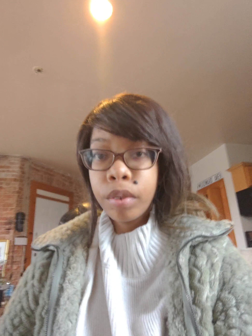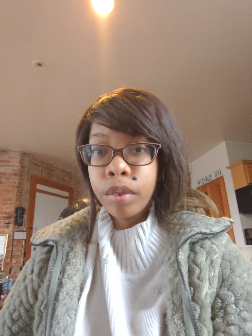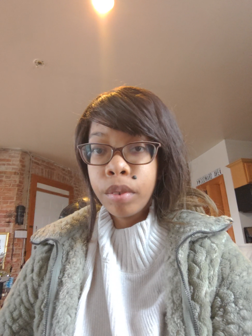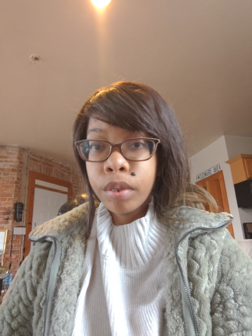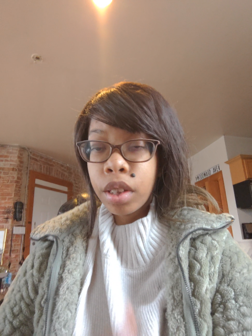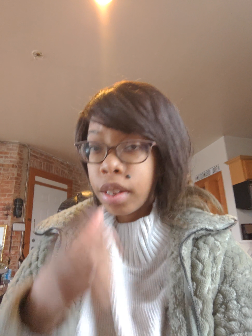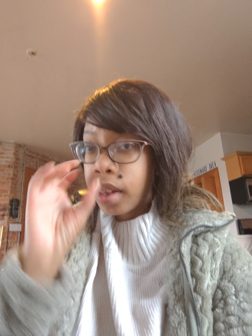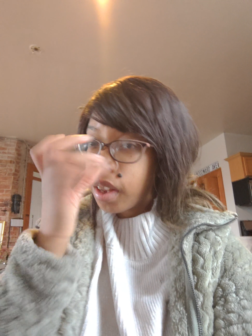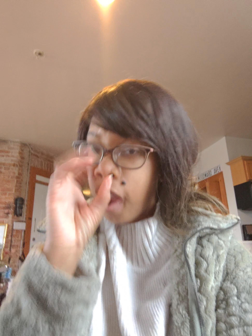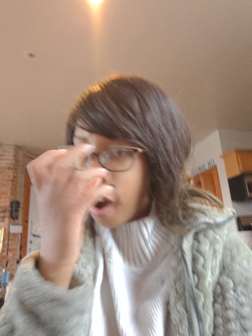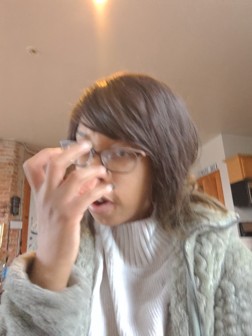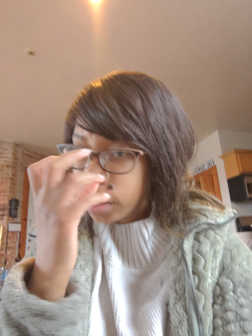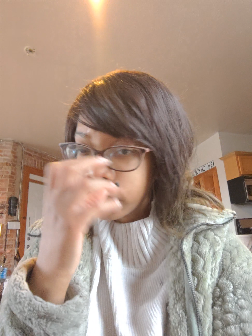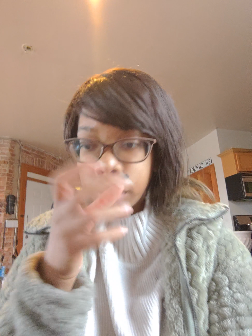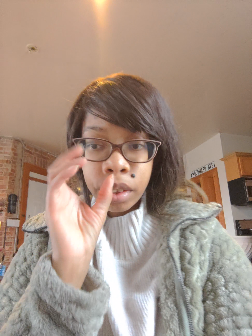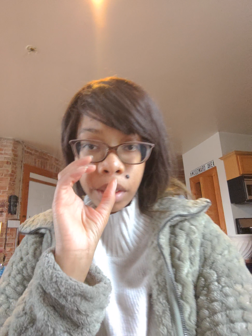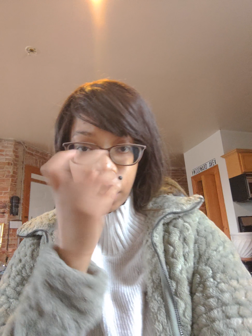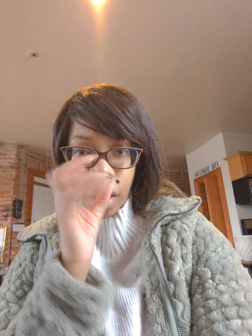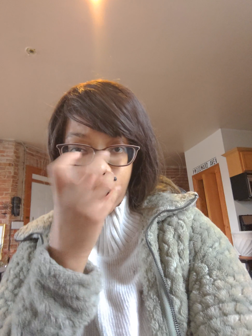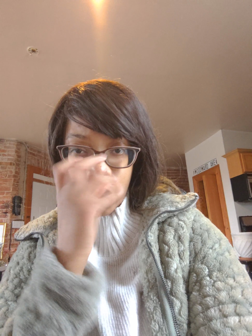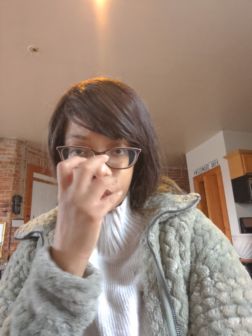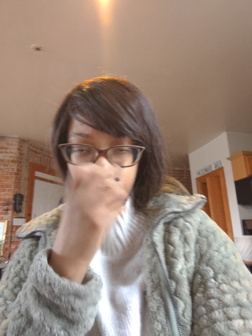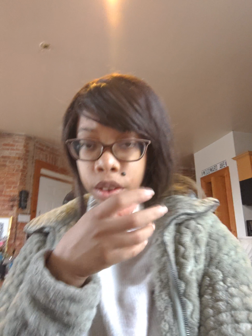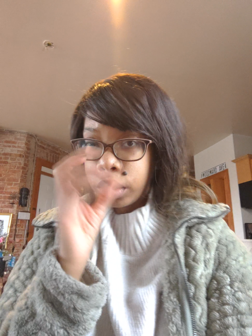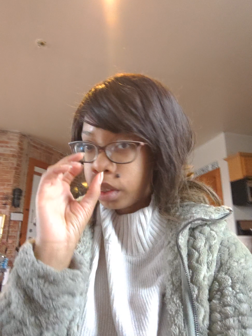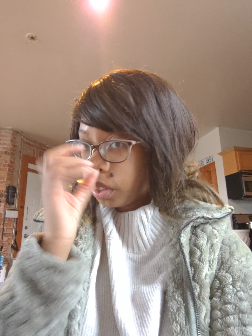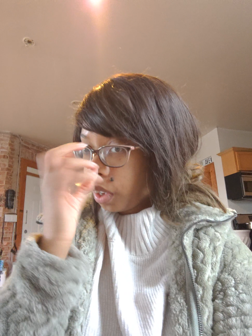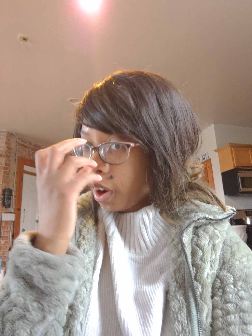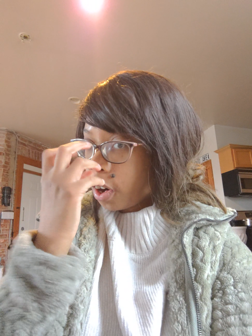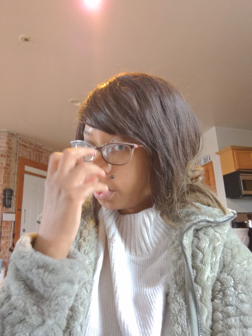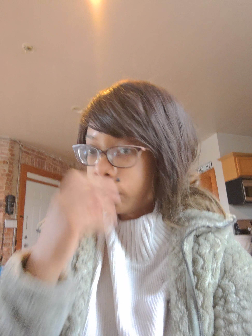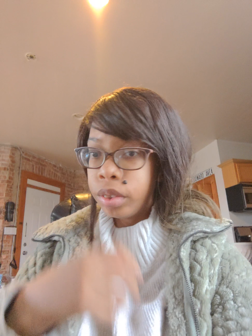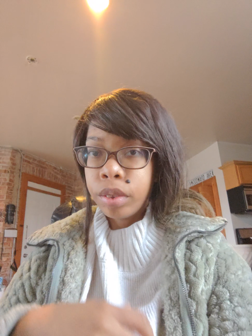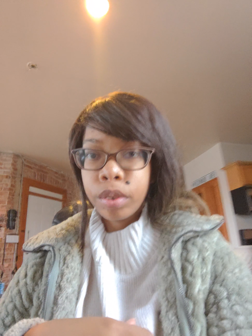clown